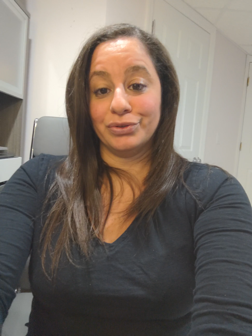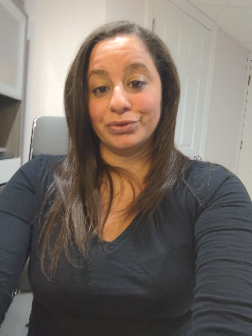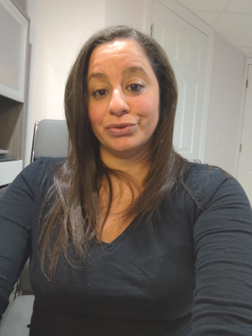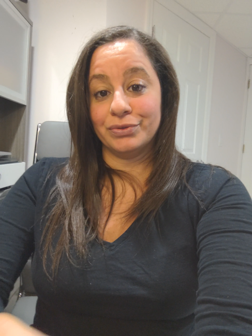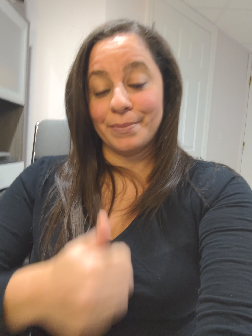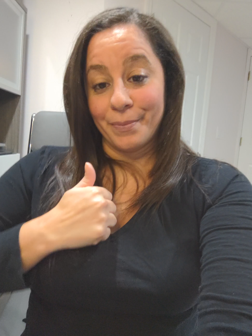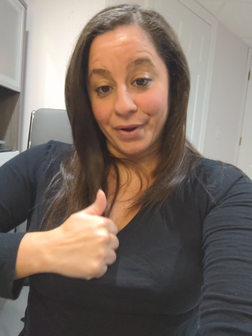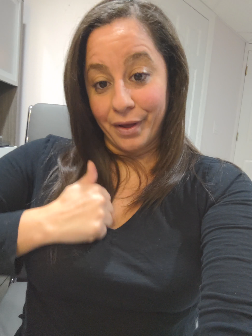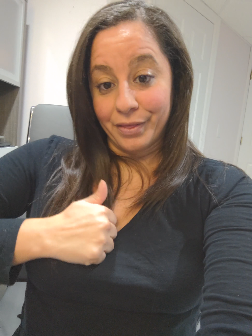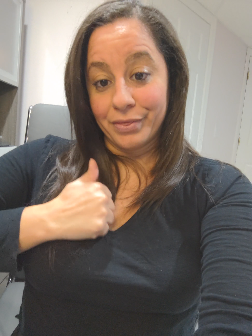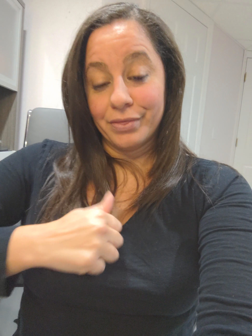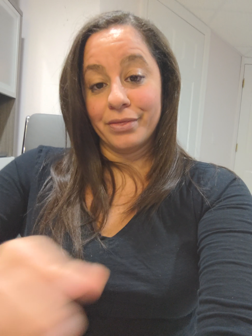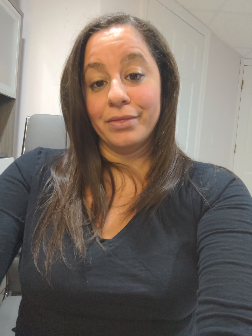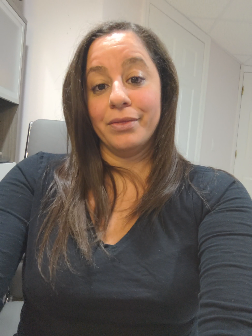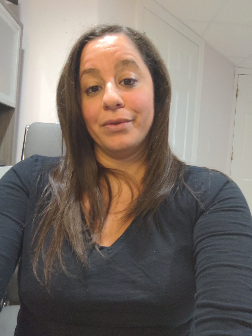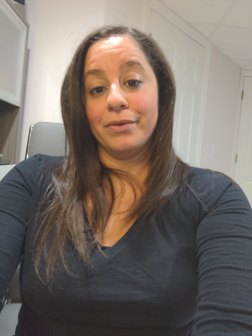bath